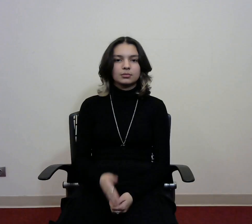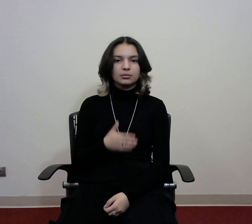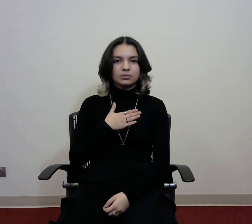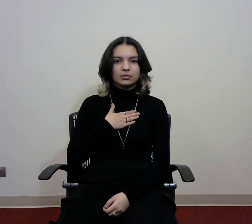mən